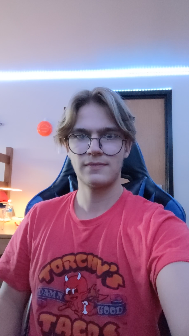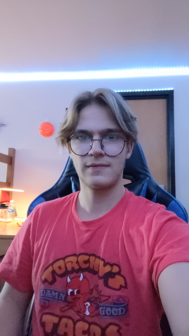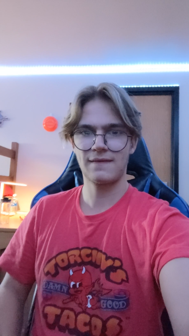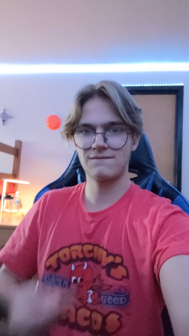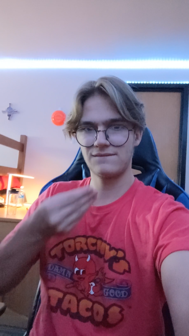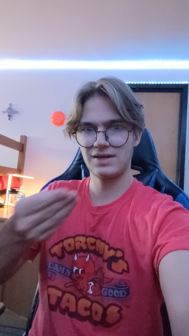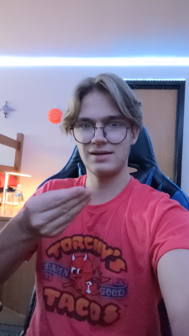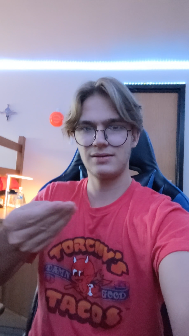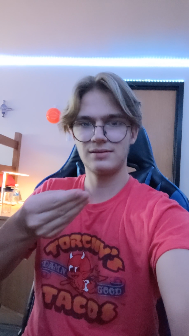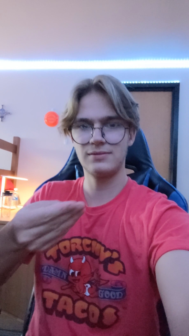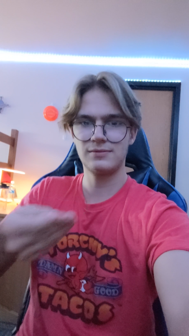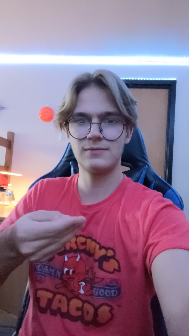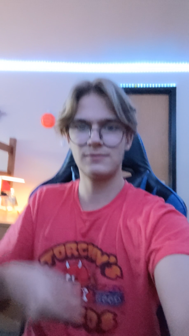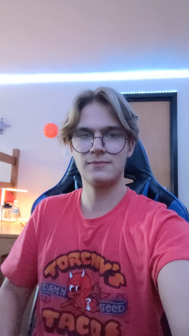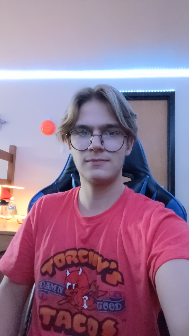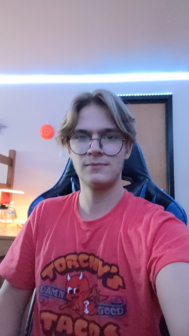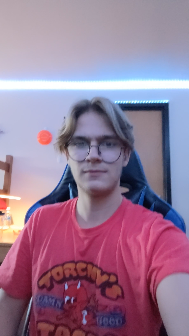feed